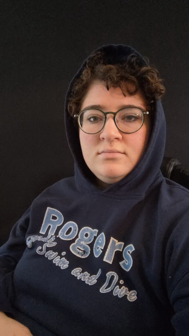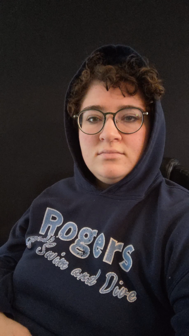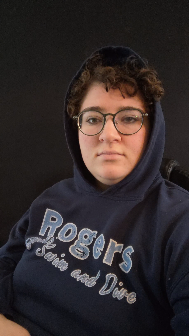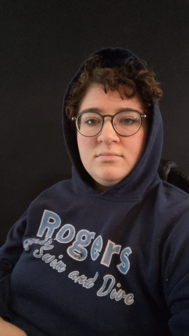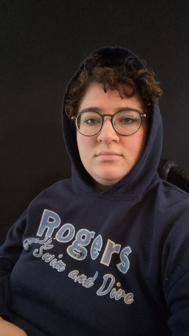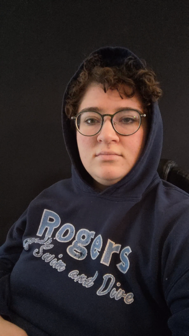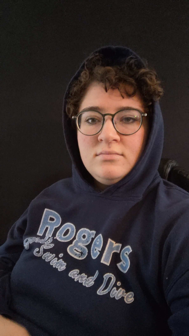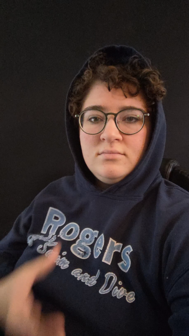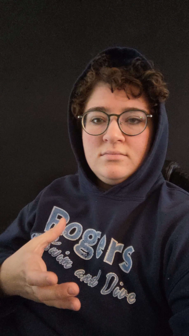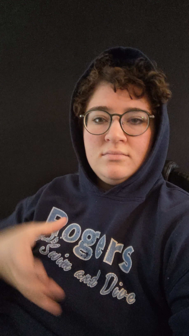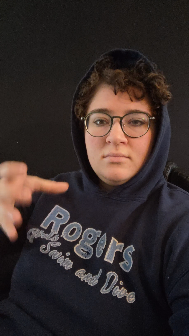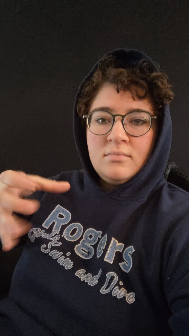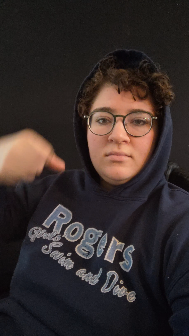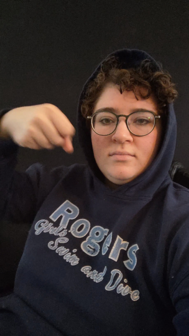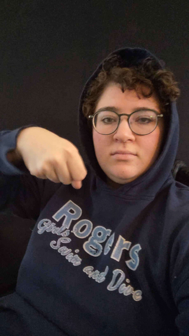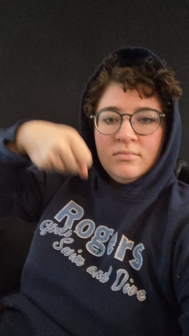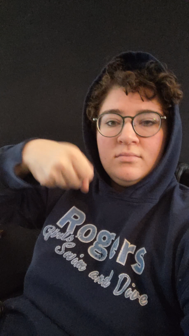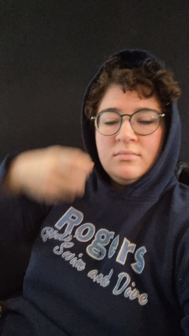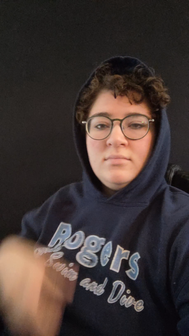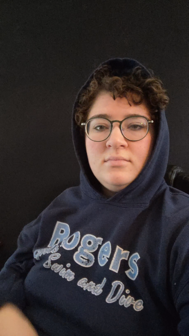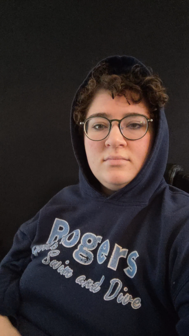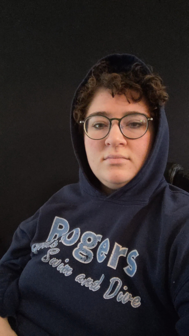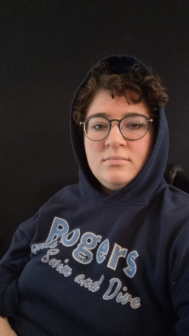bucket